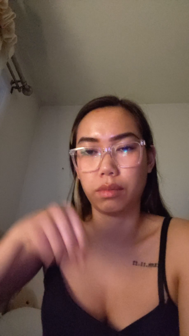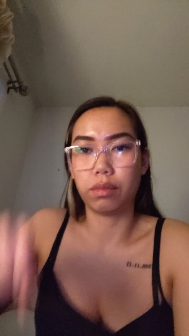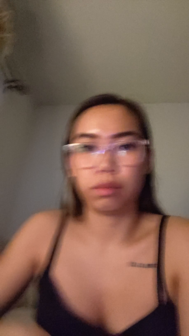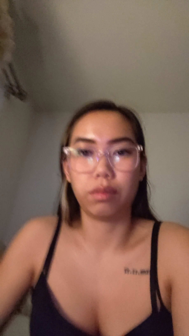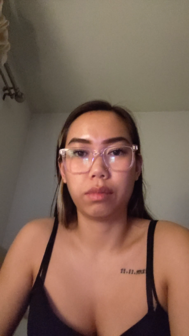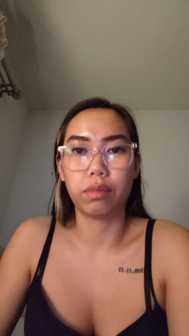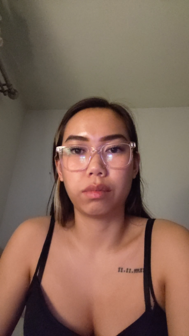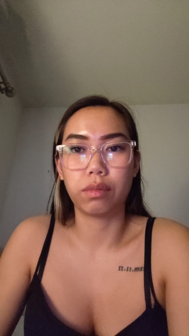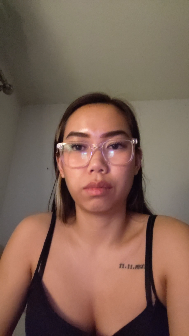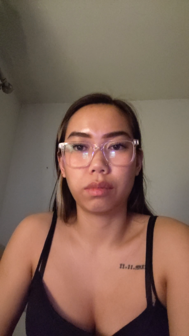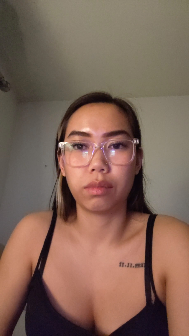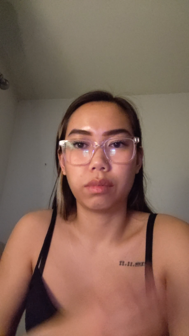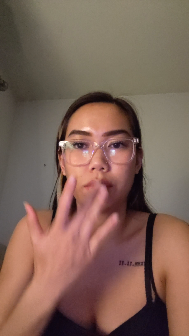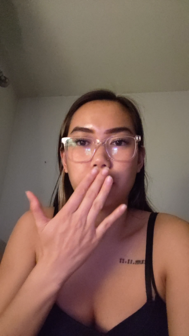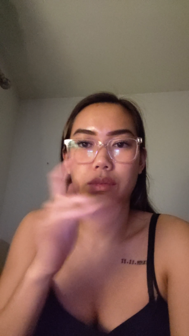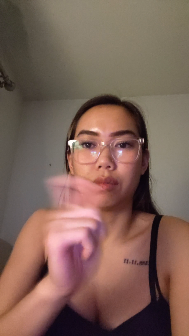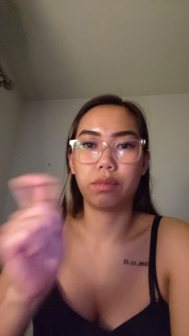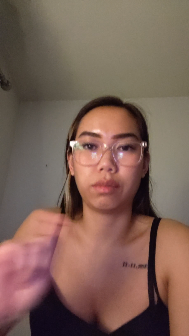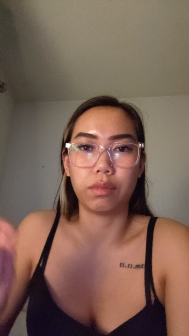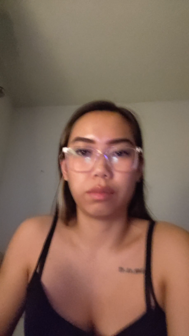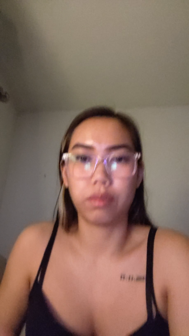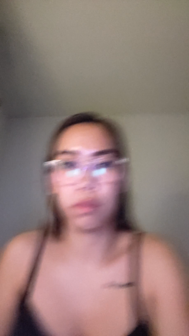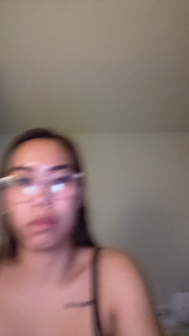crayon